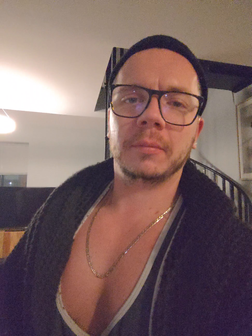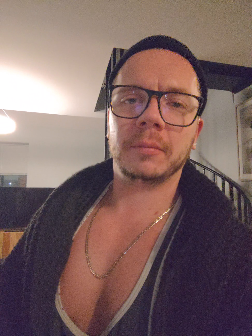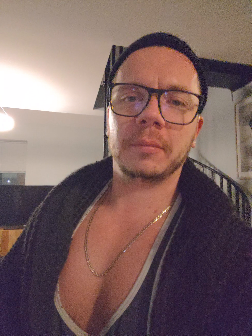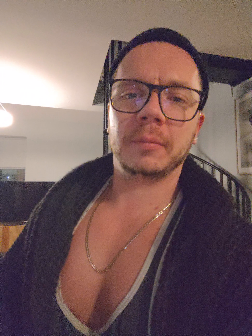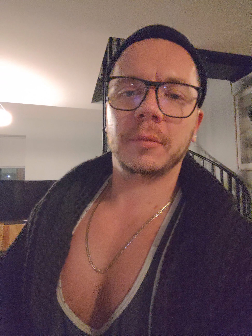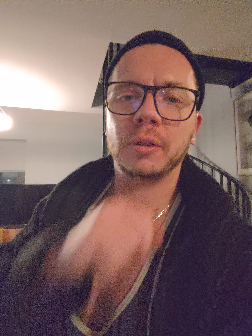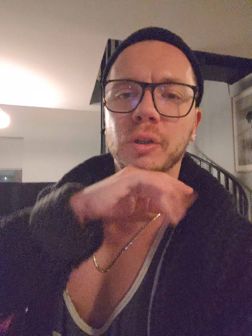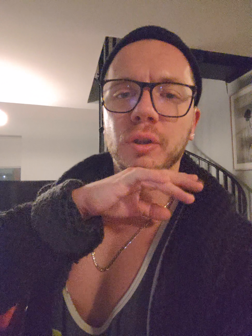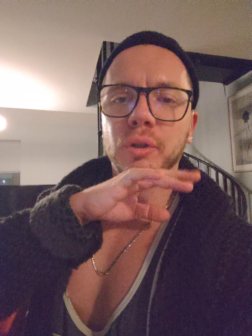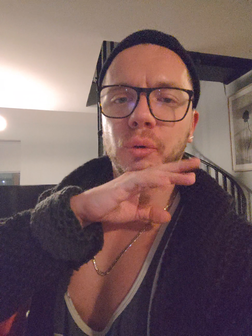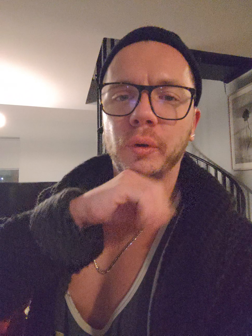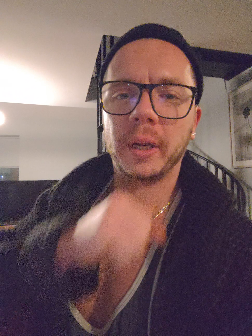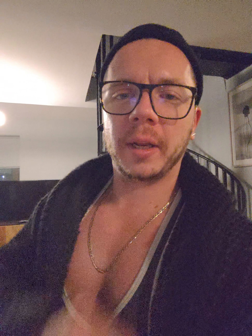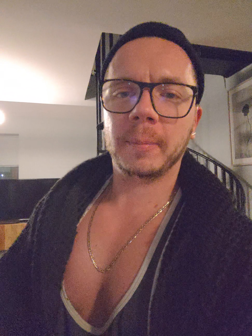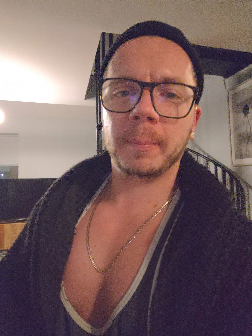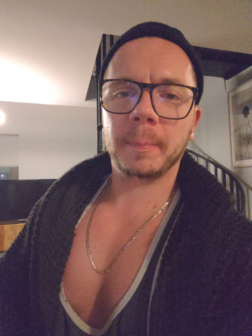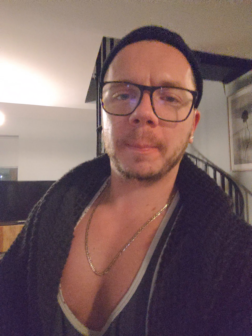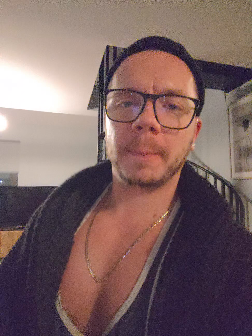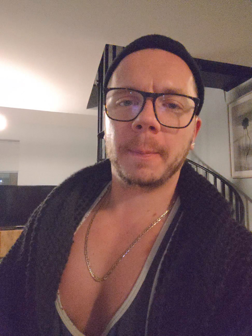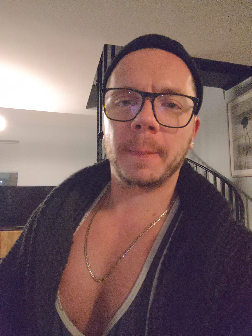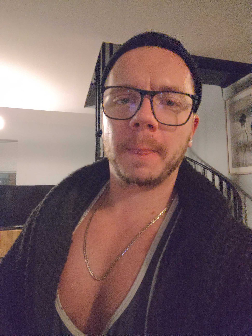dirty